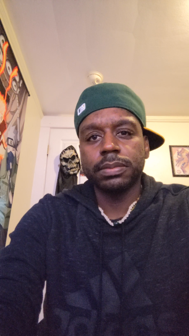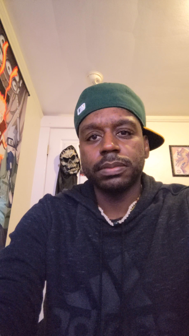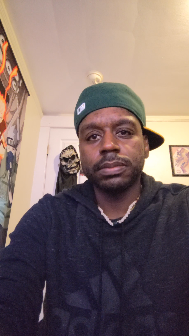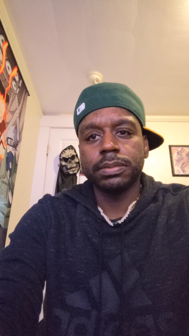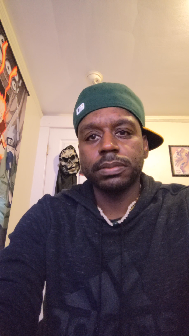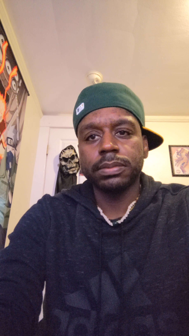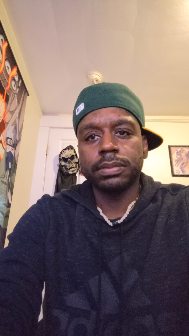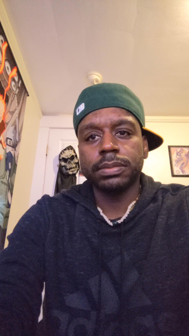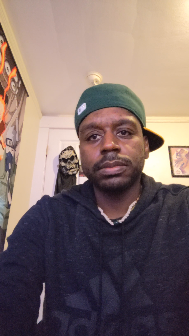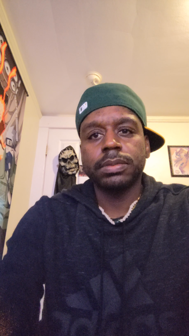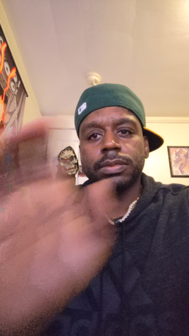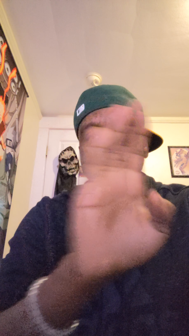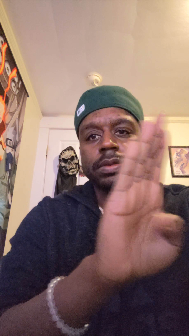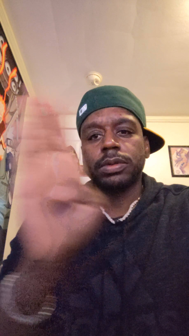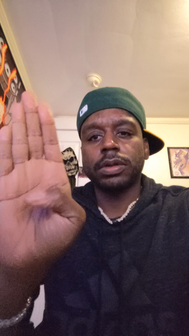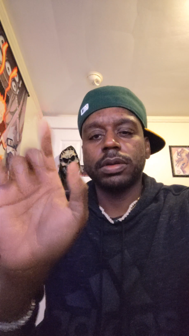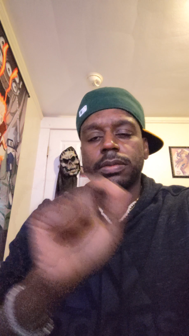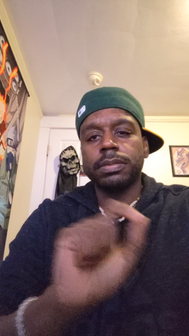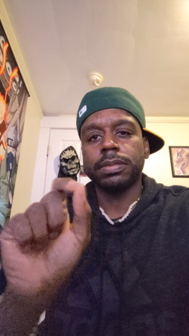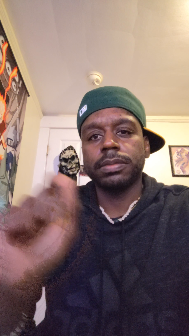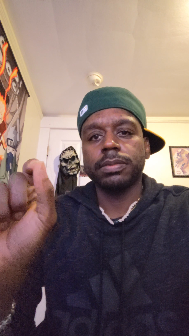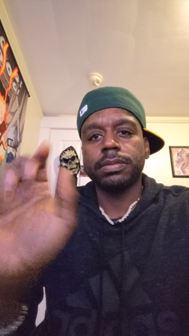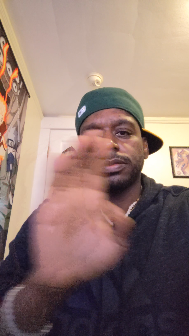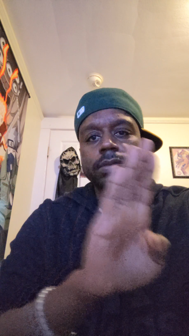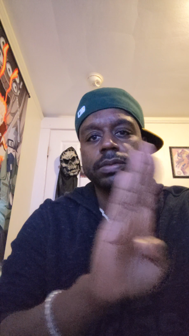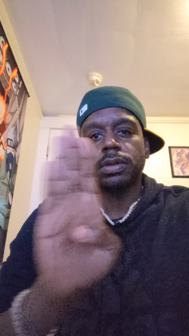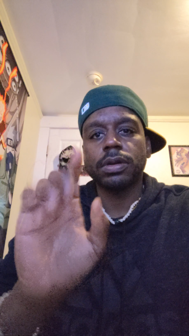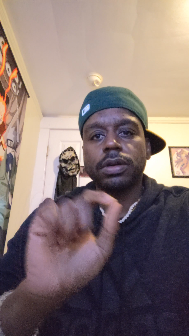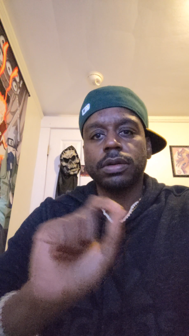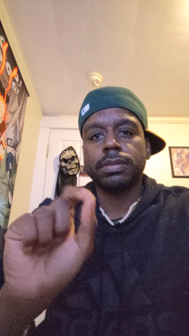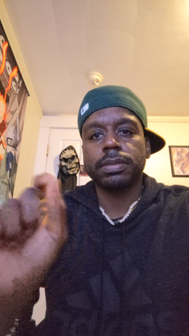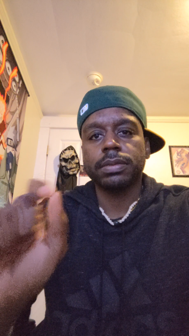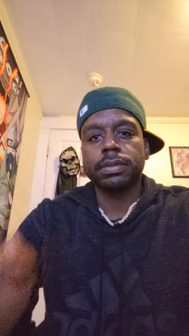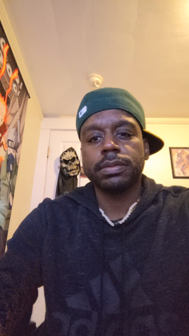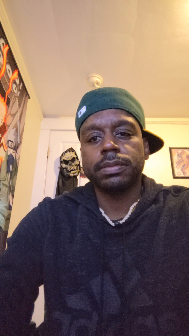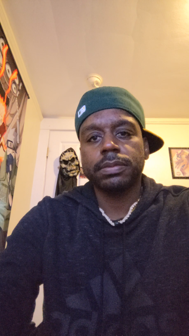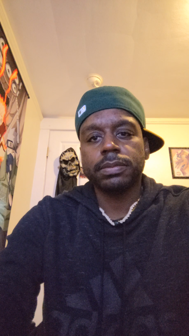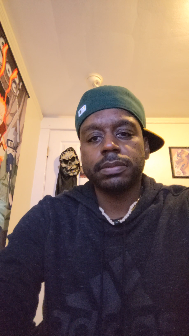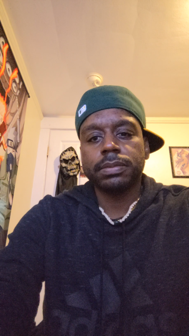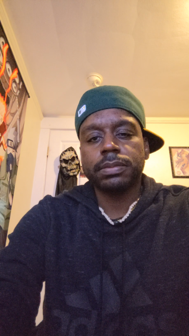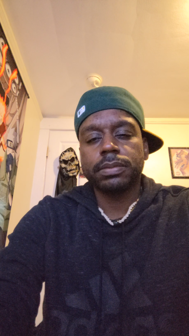chalk